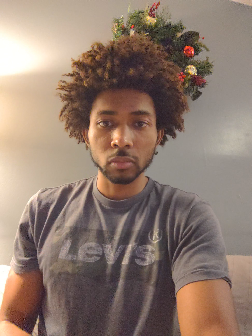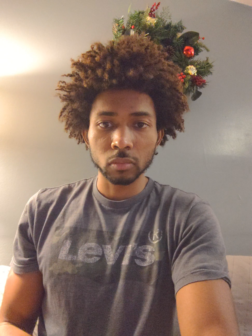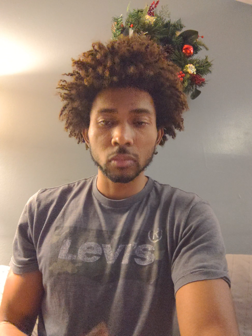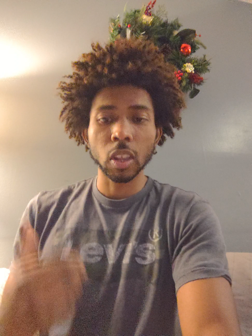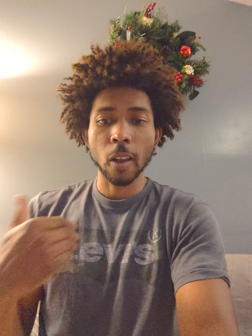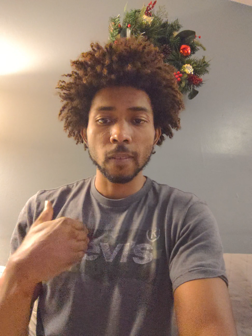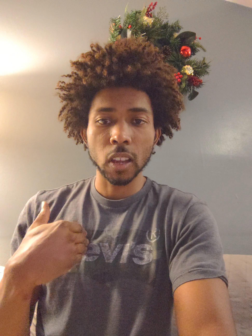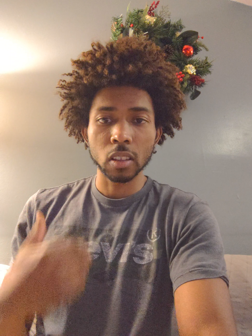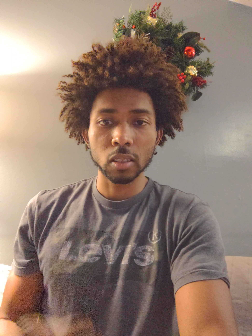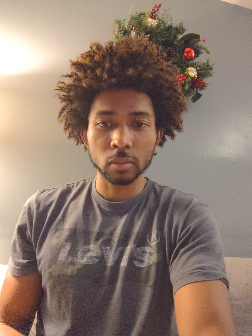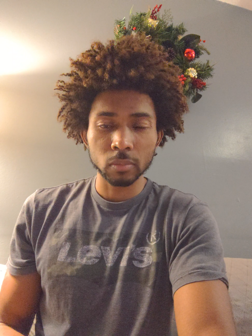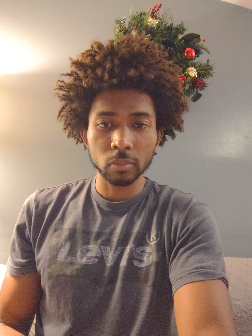have to